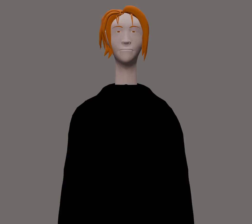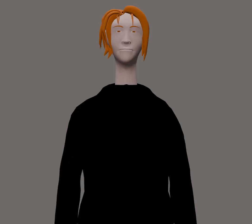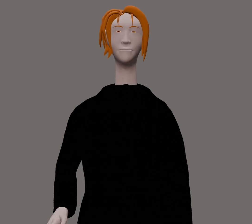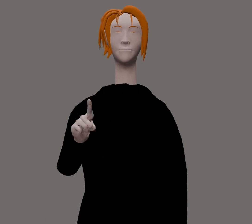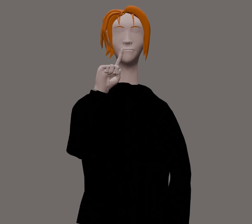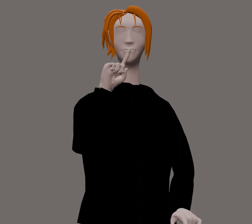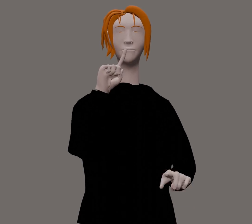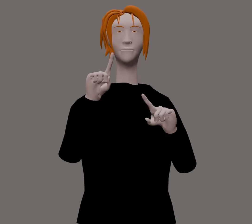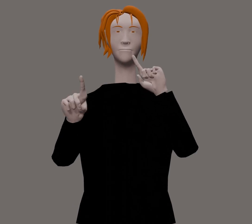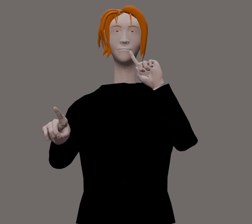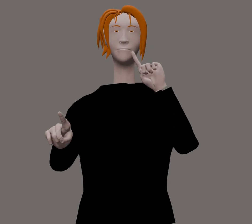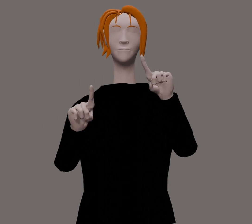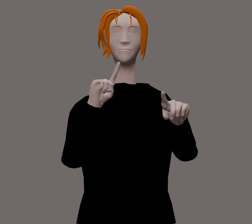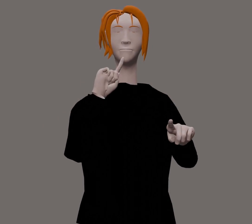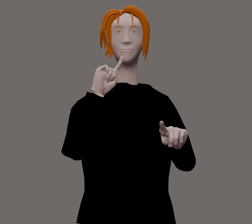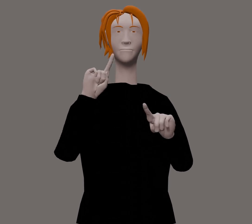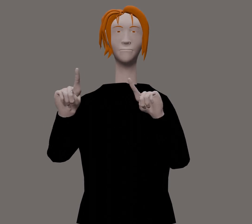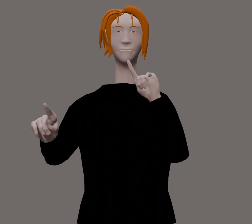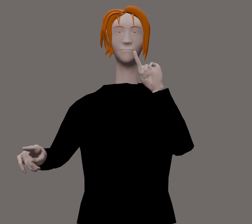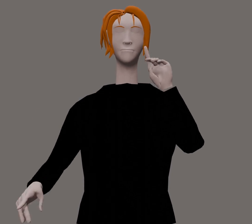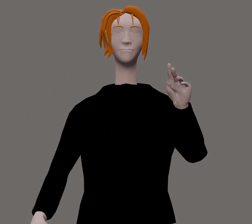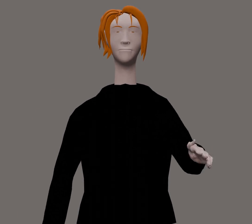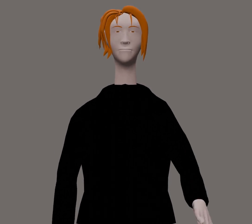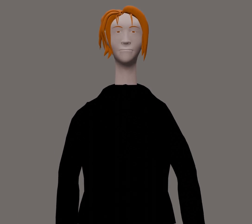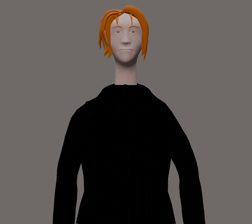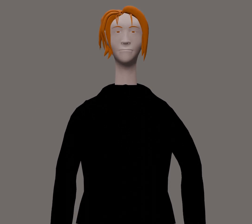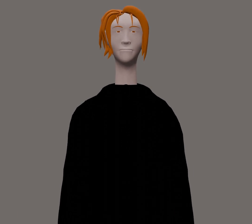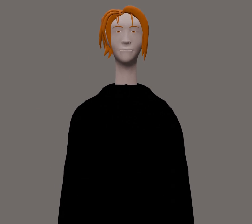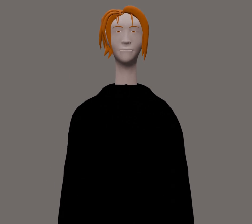Bossy